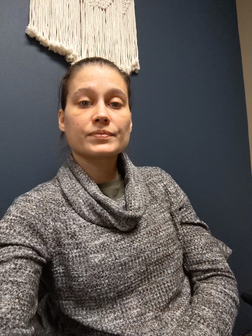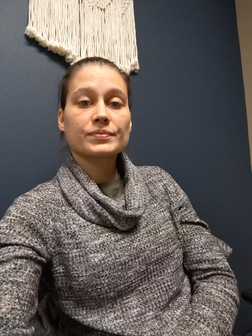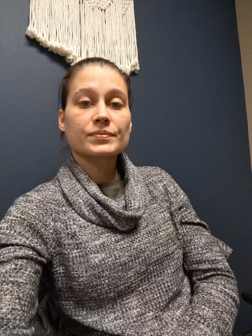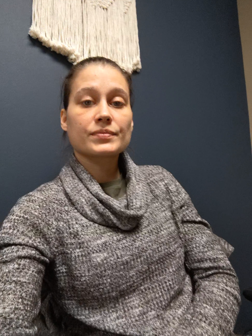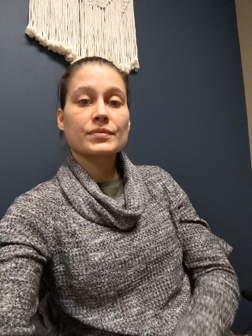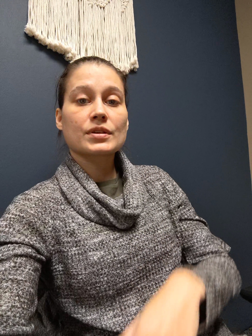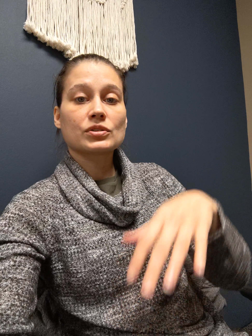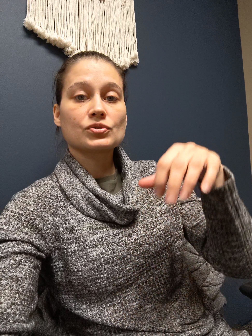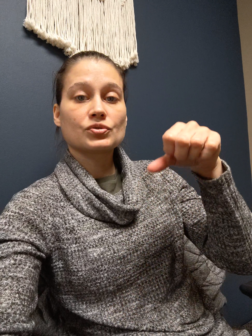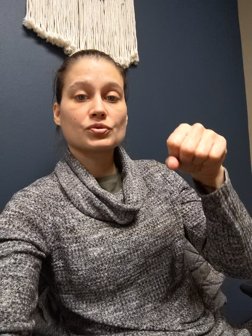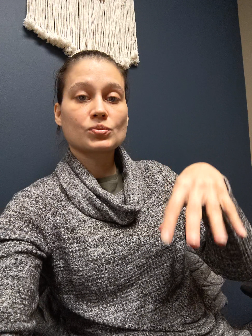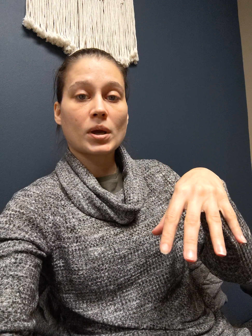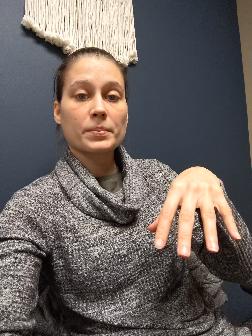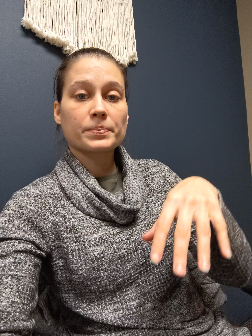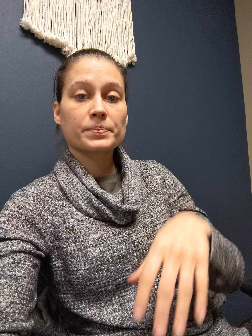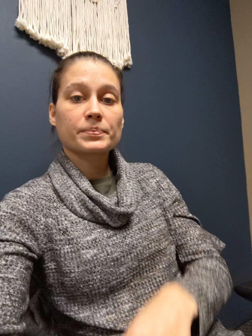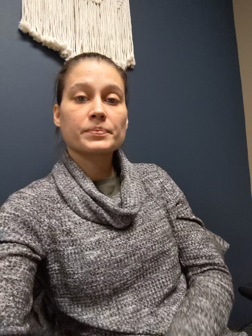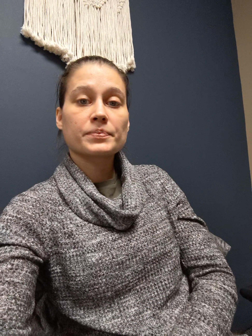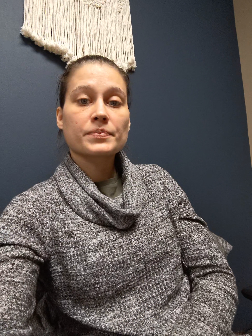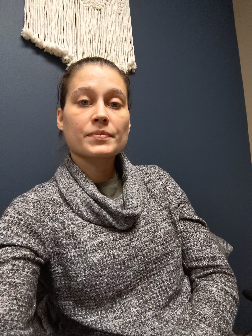drop